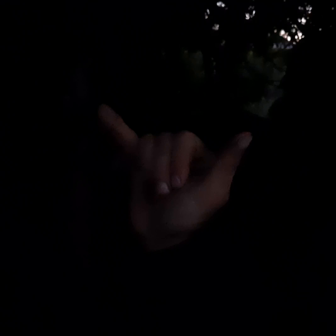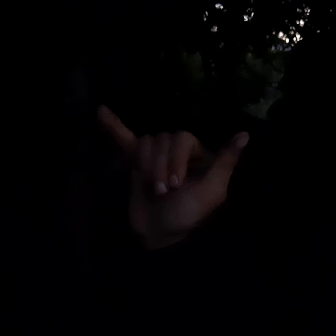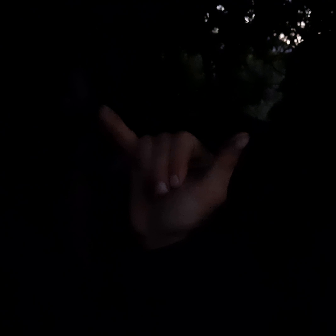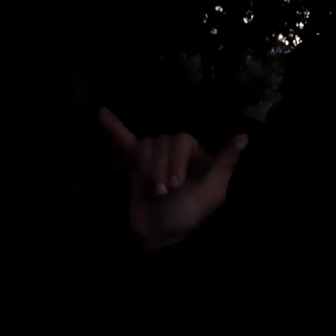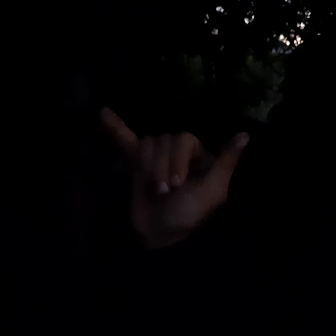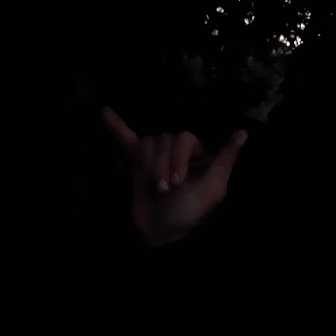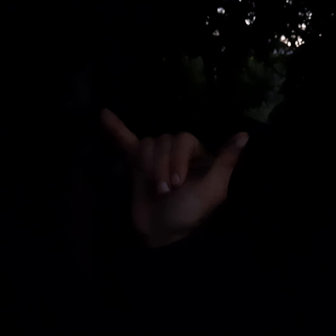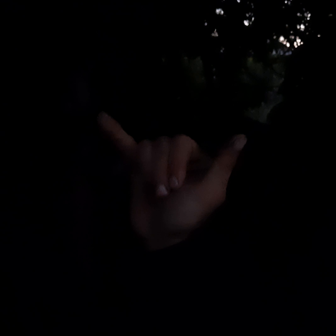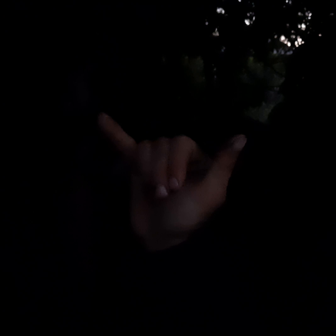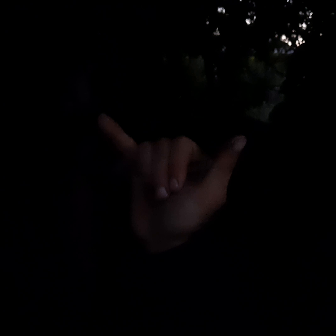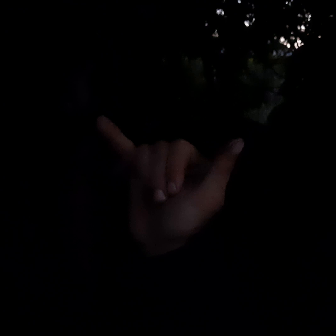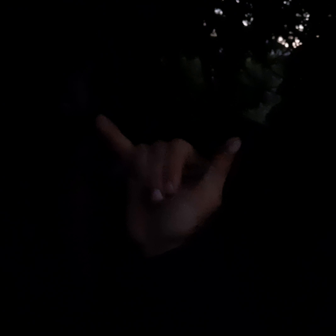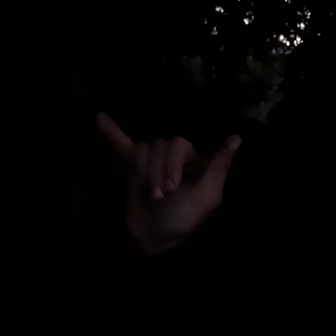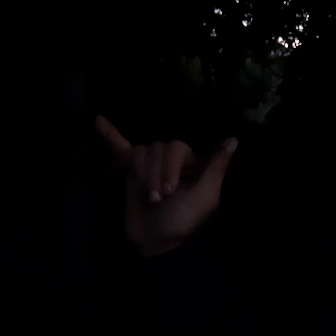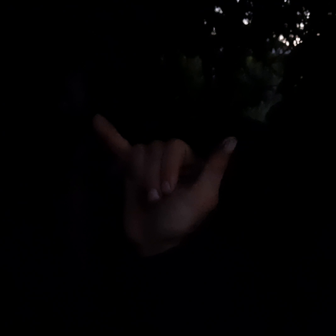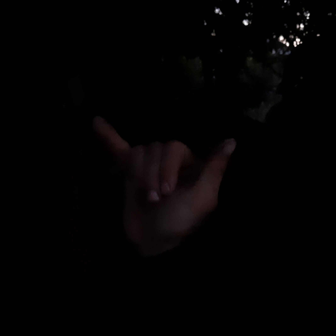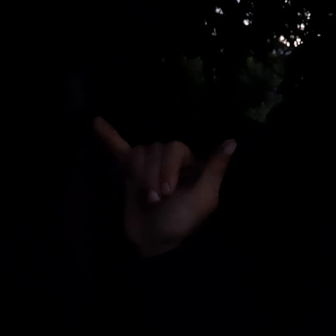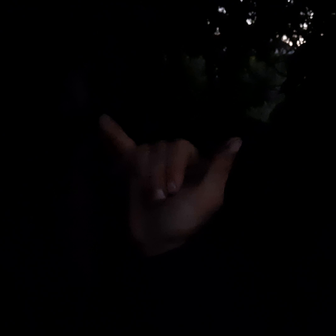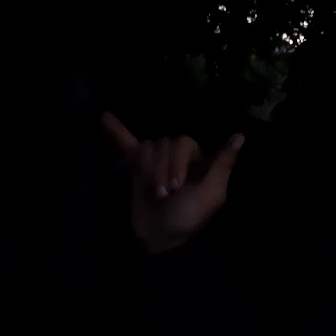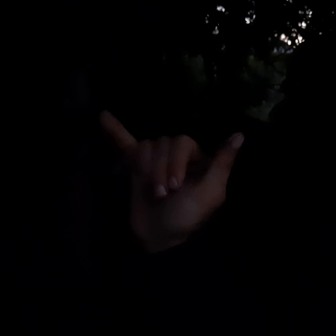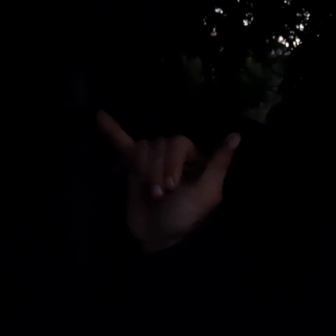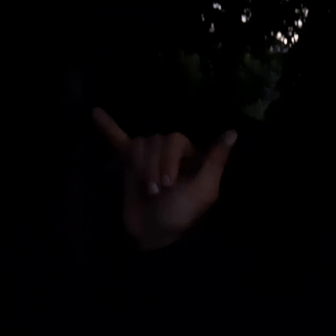У